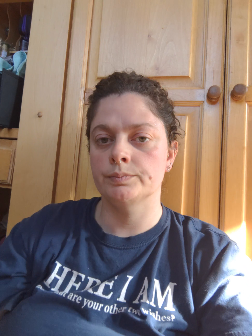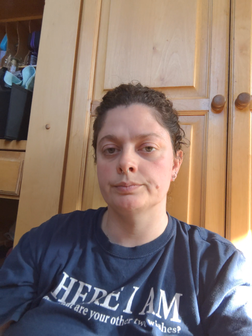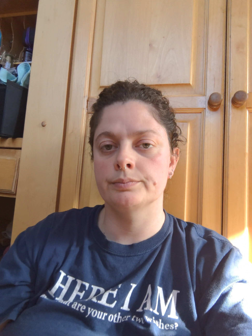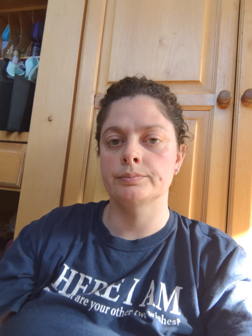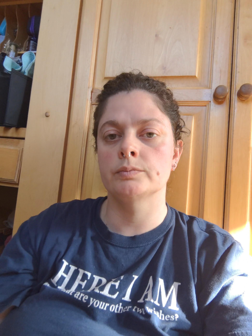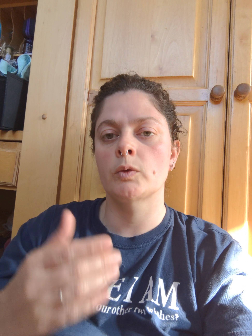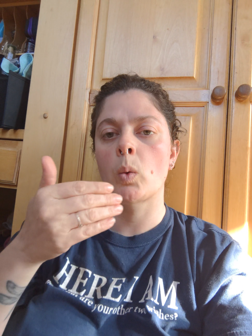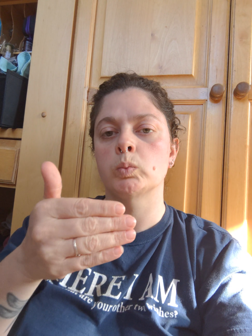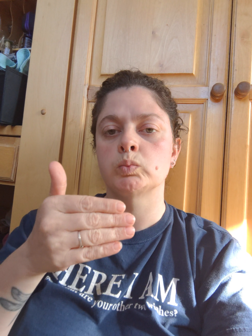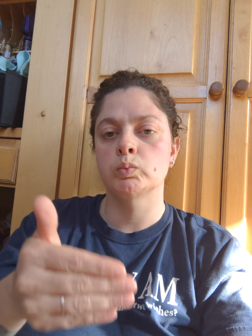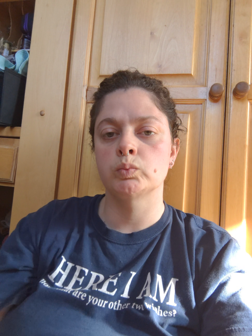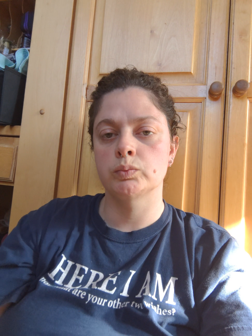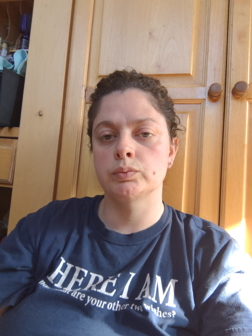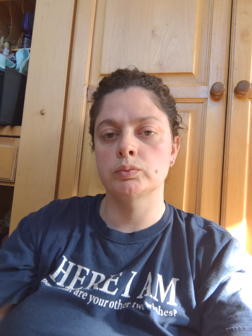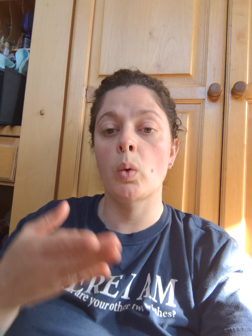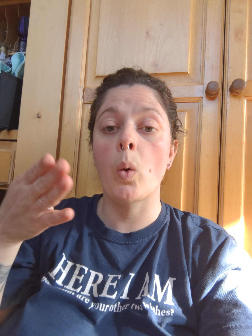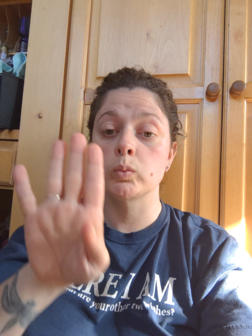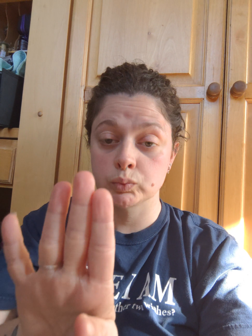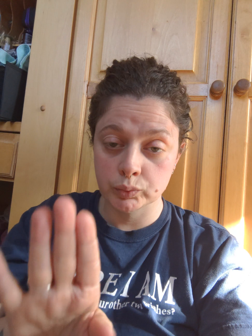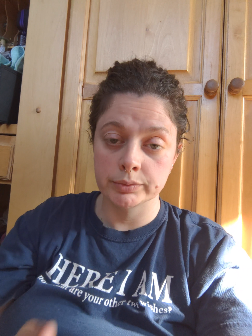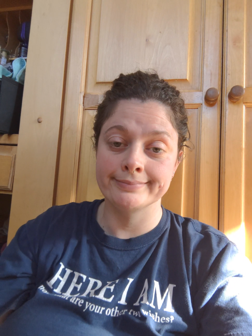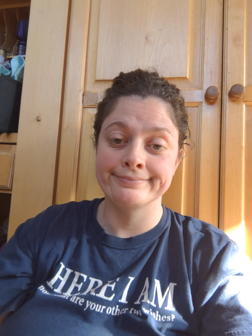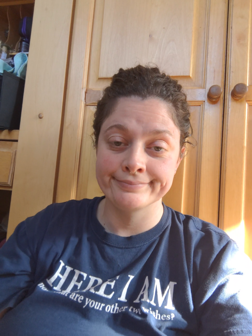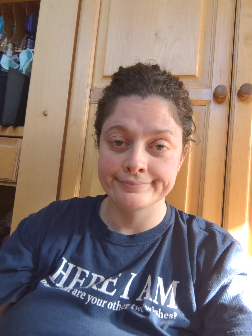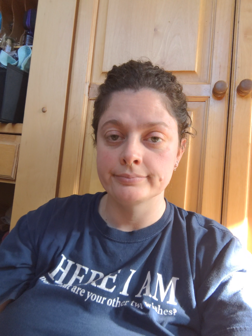close